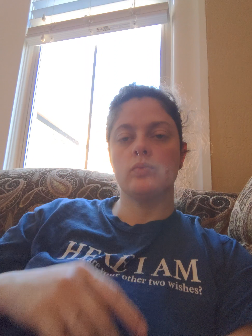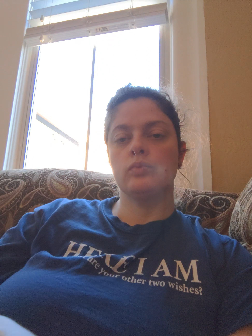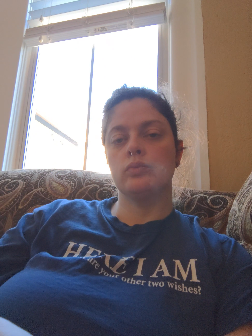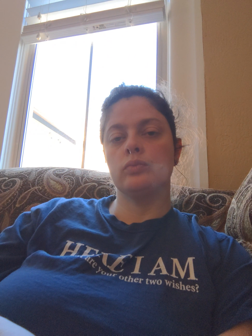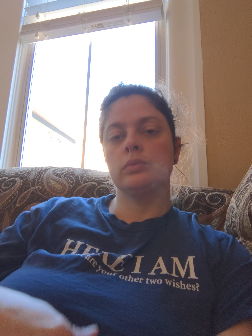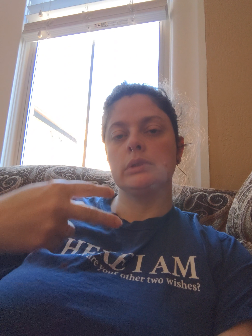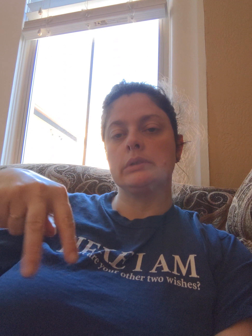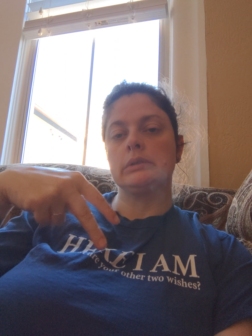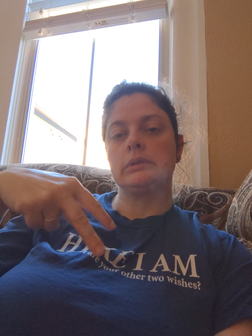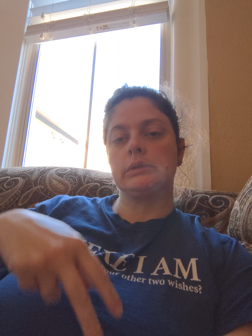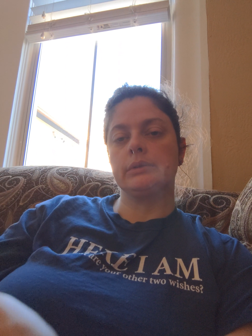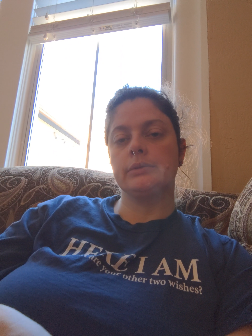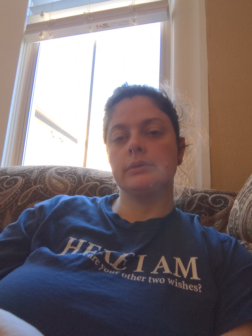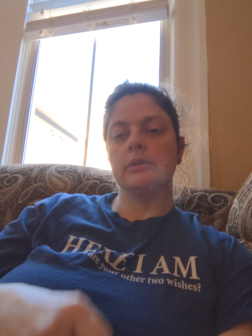dance